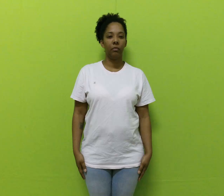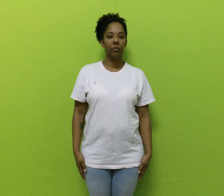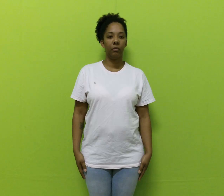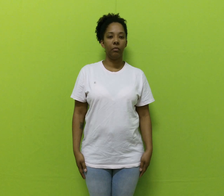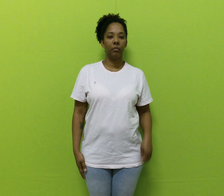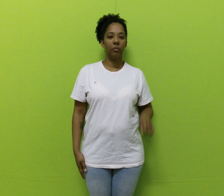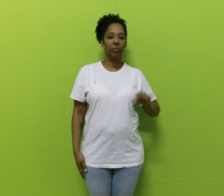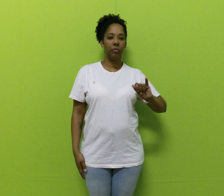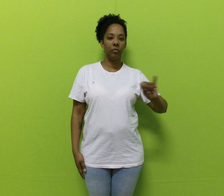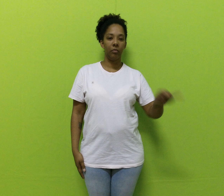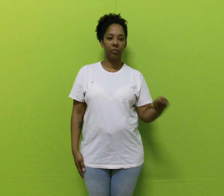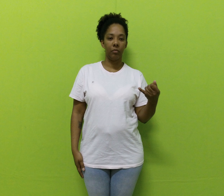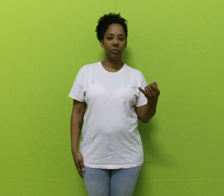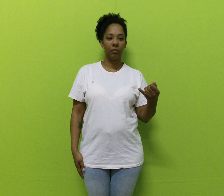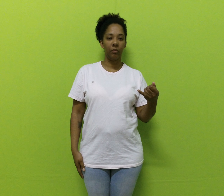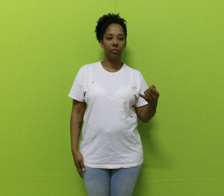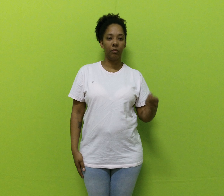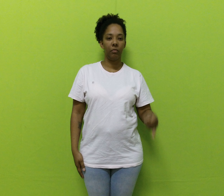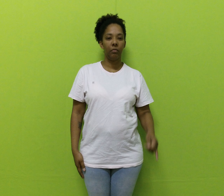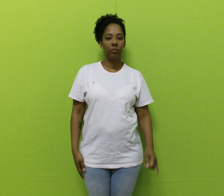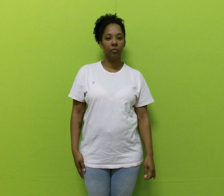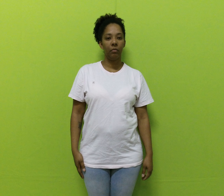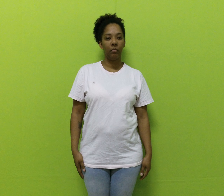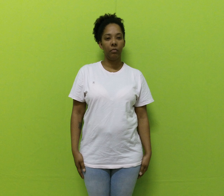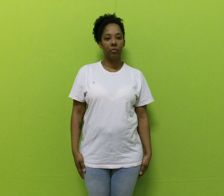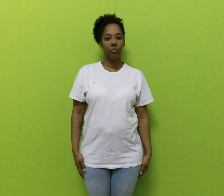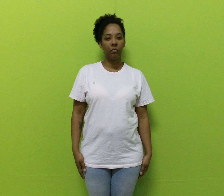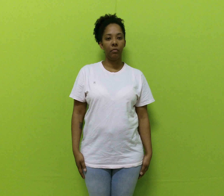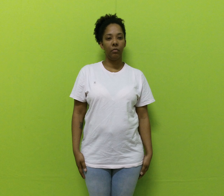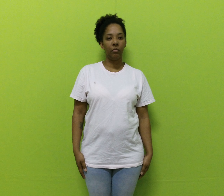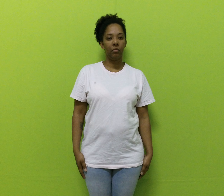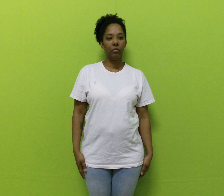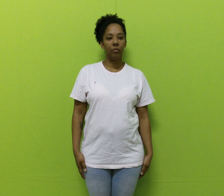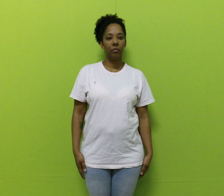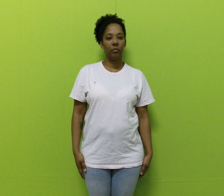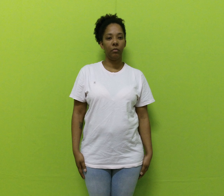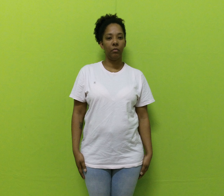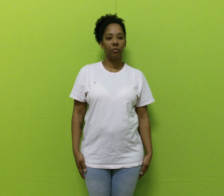aproveitar